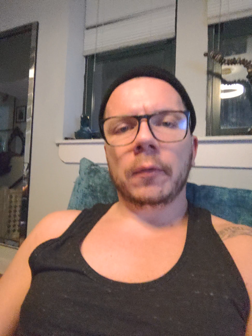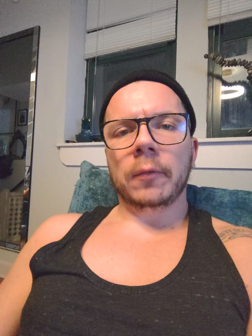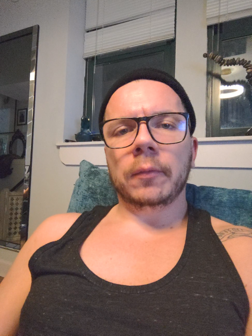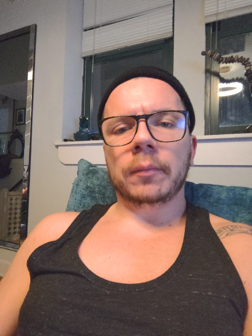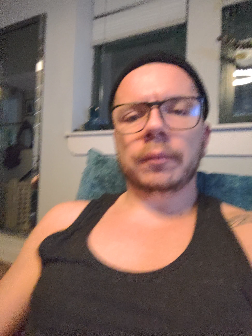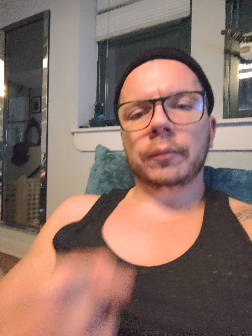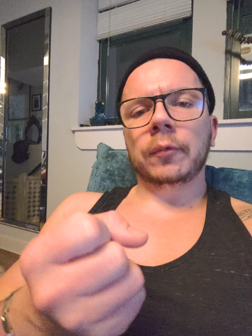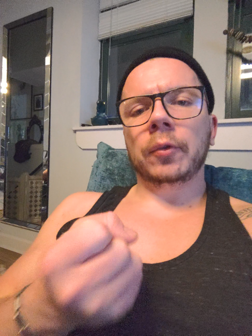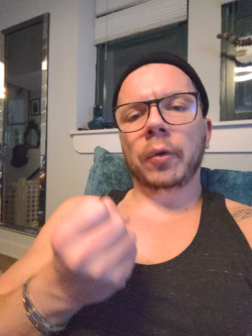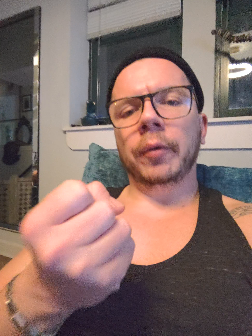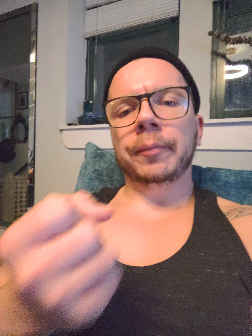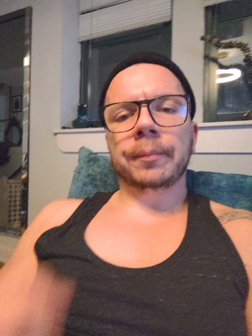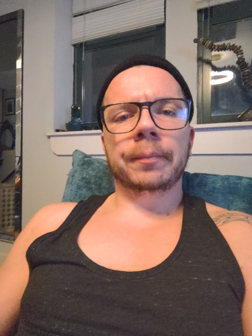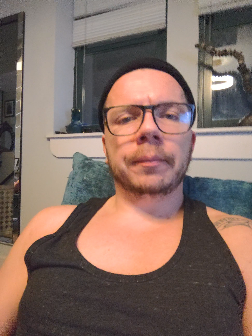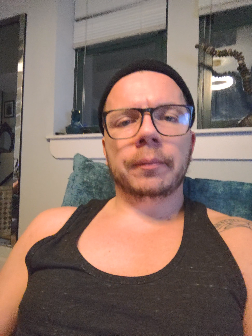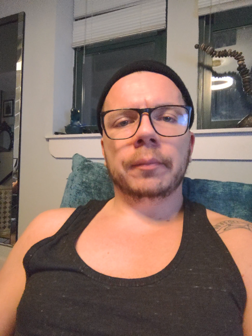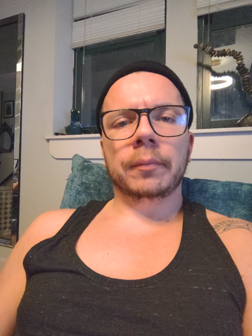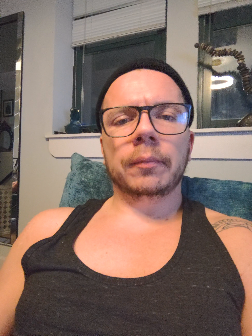drawer